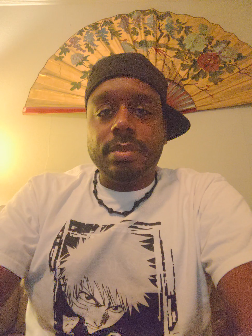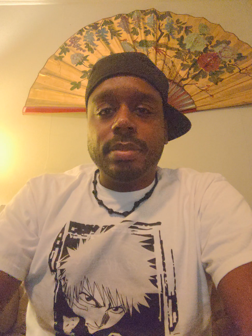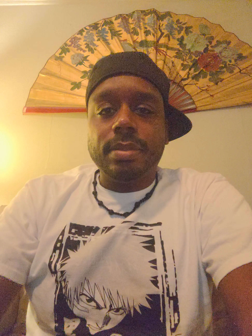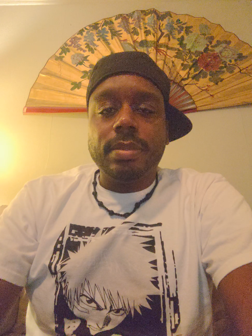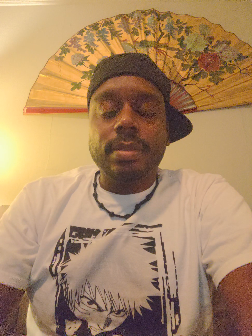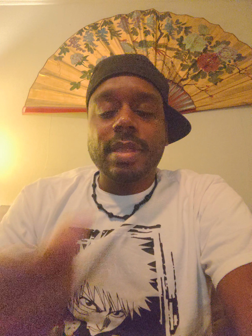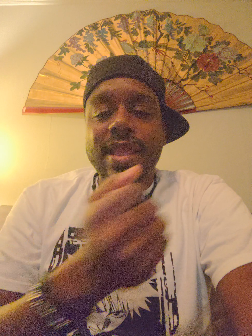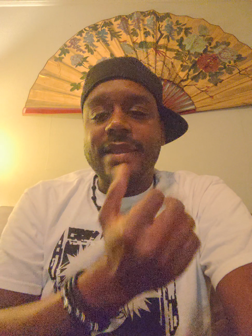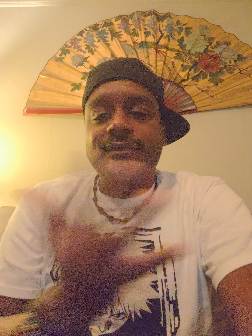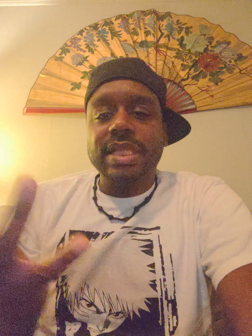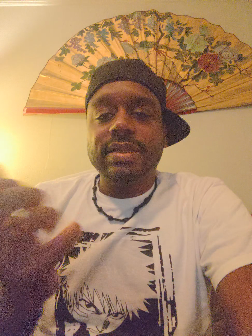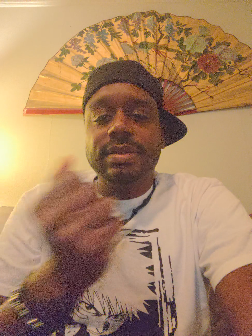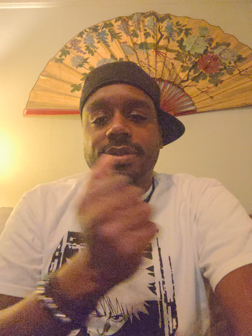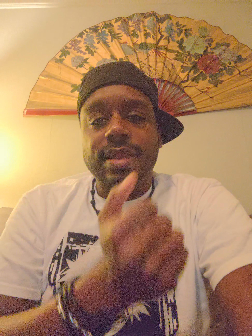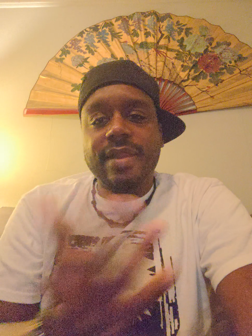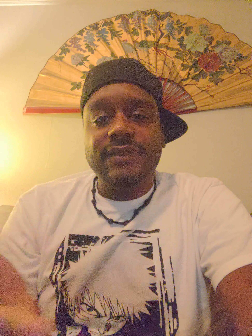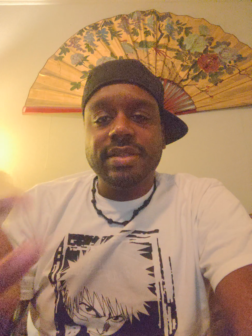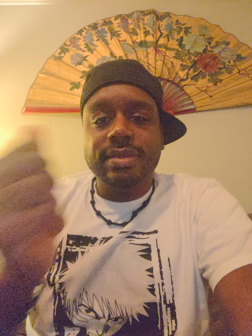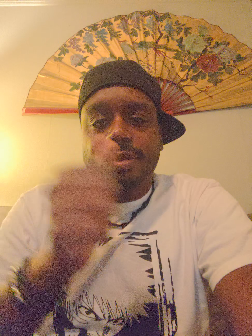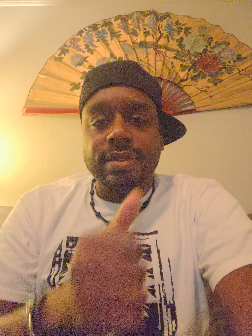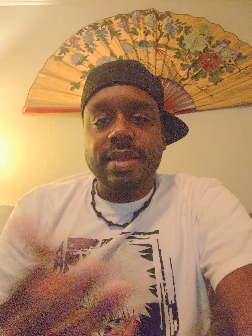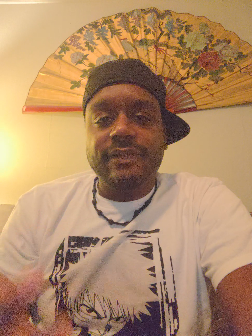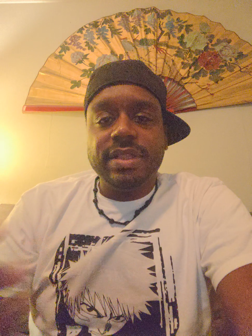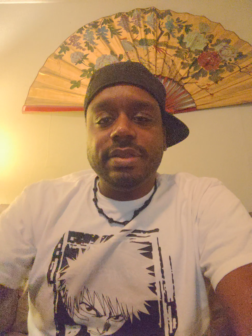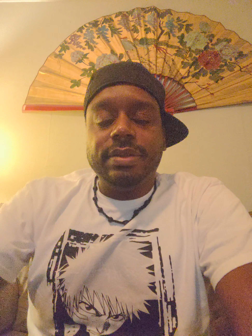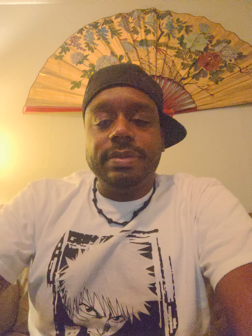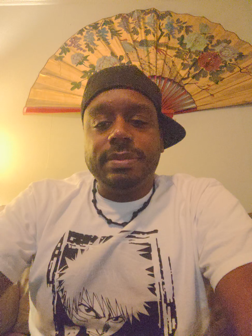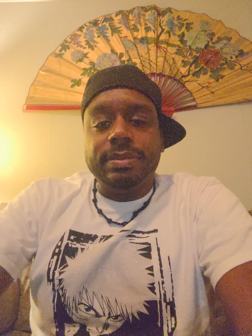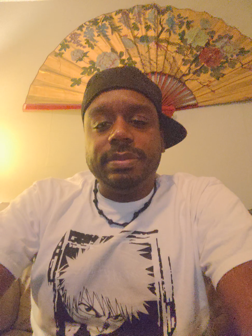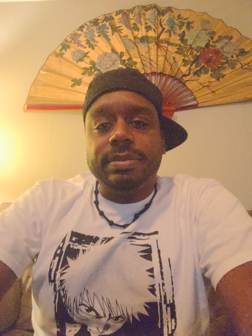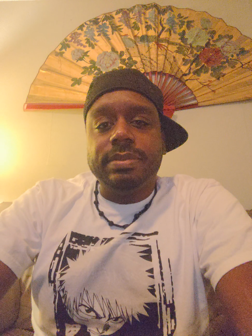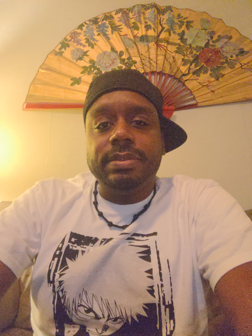every